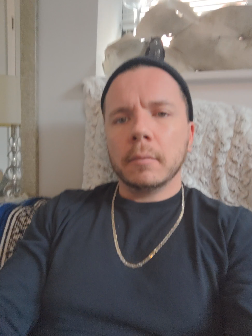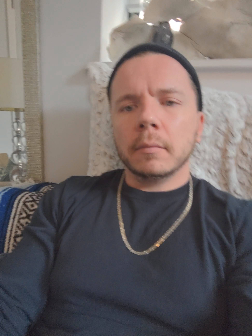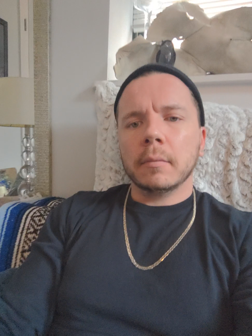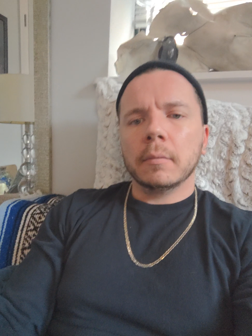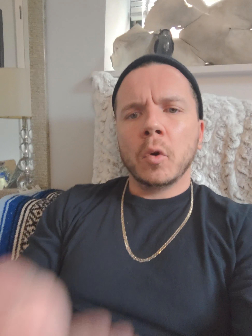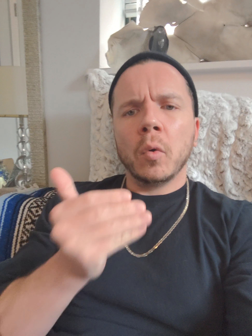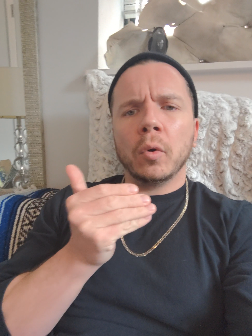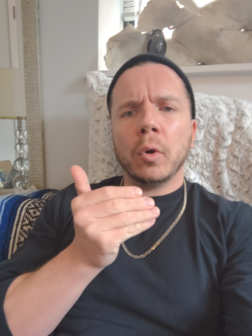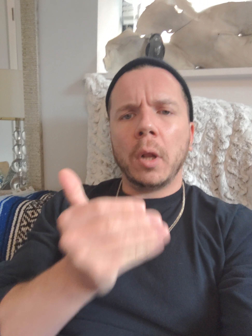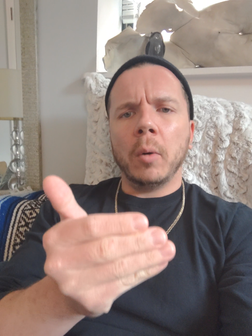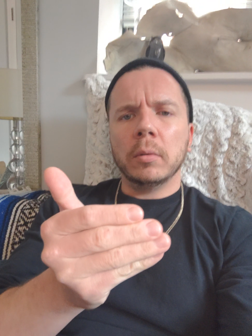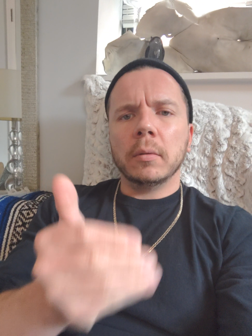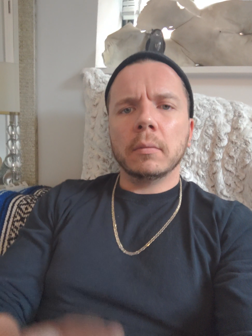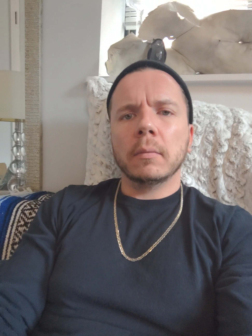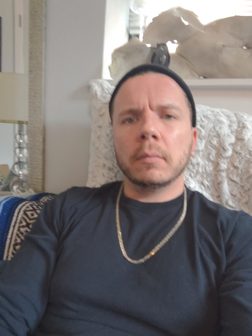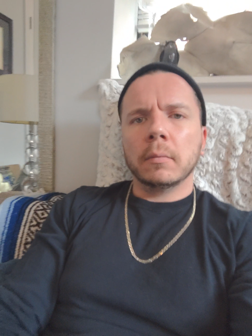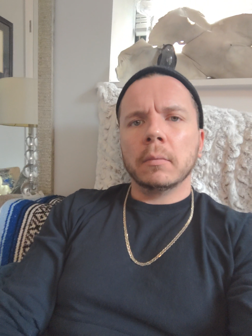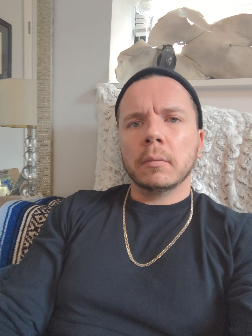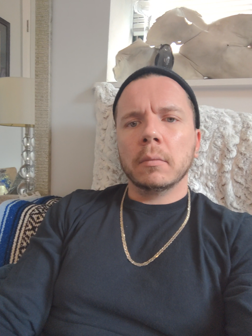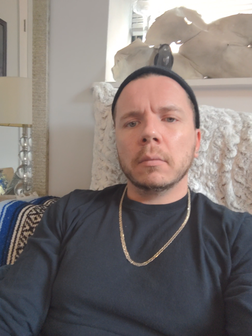close